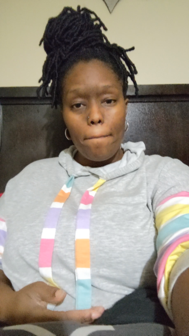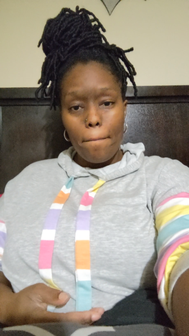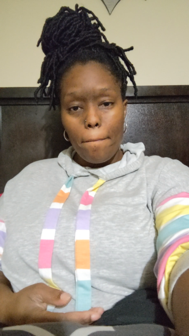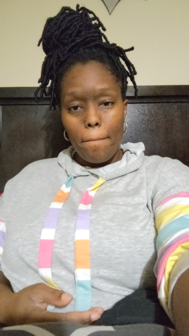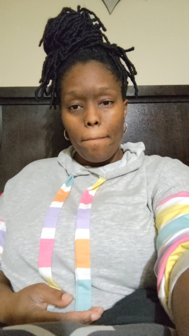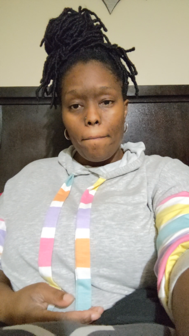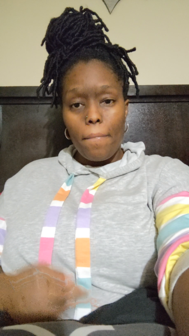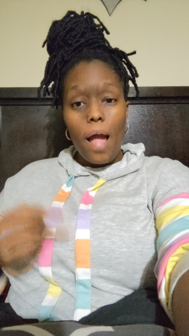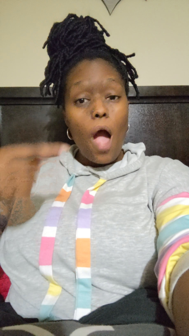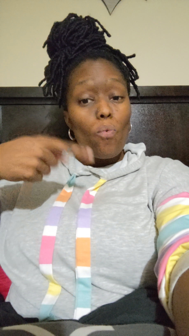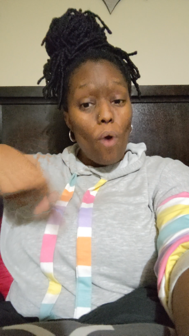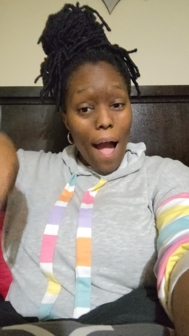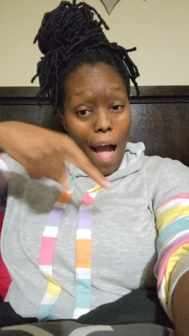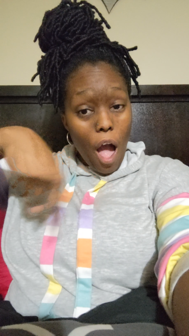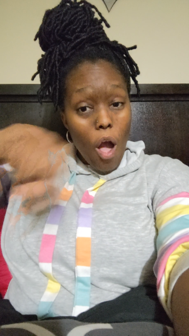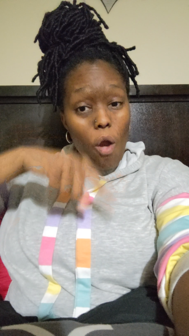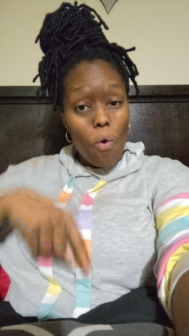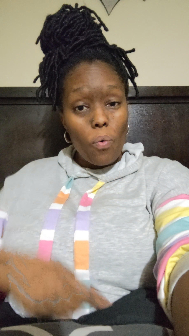around